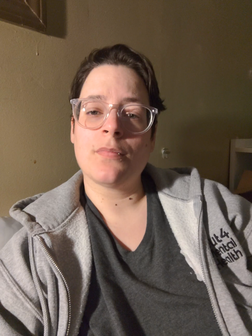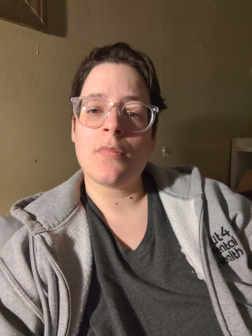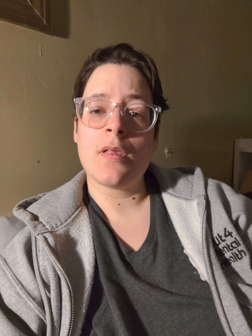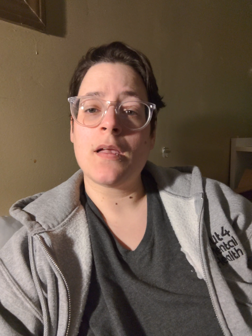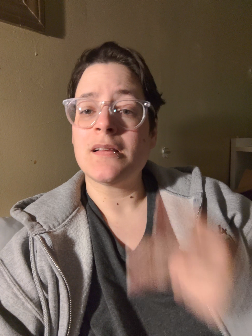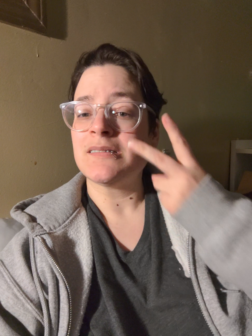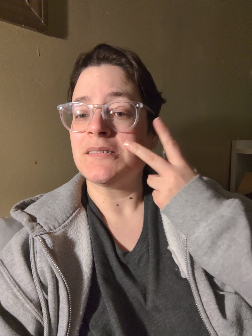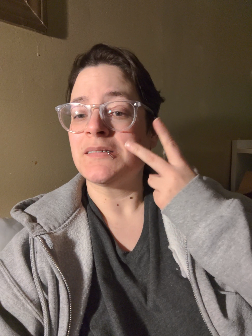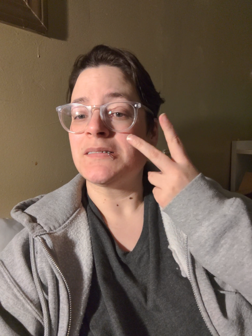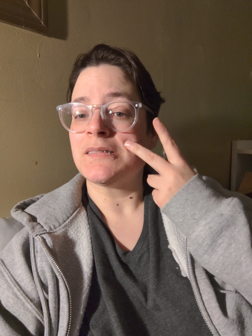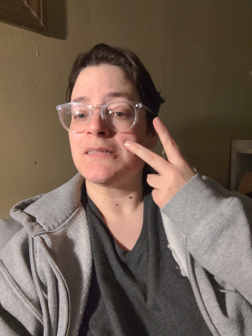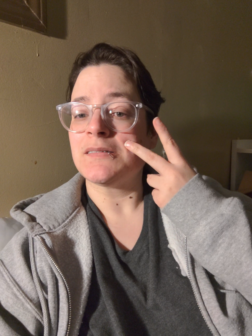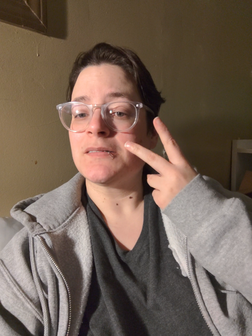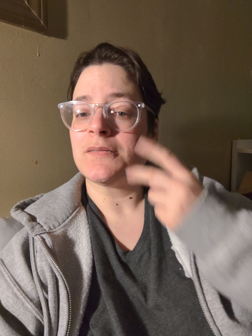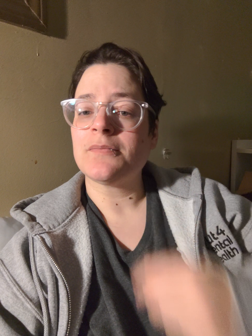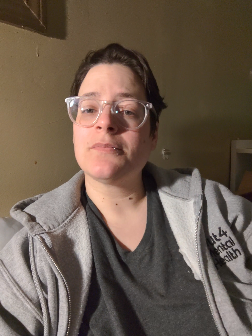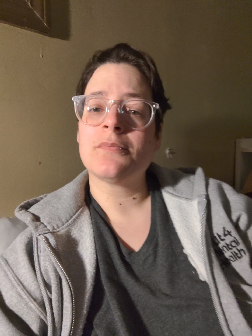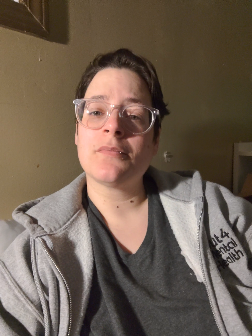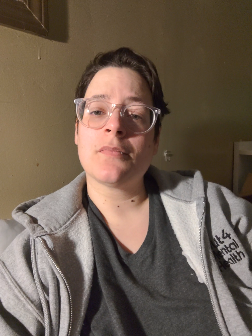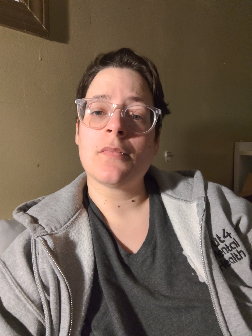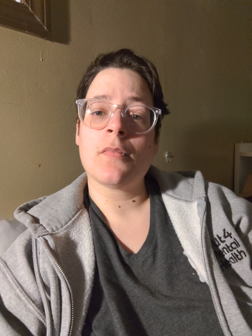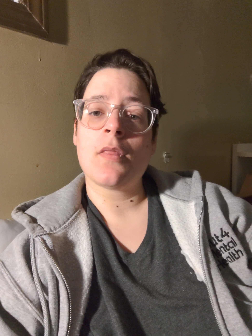see